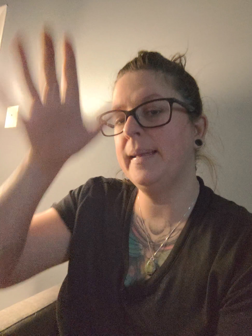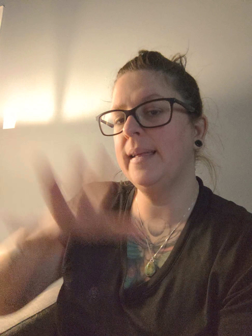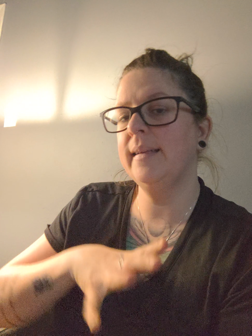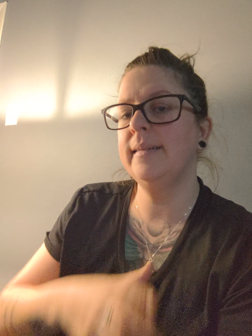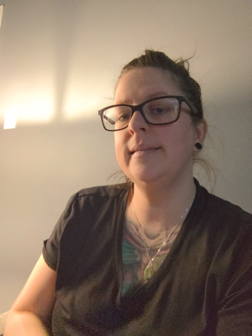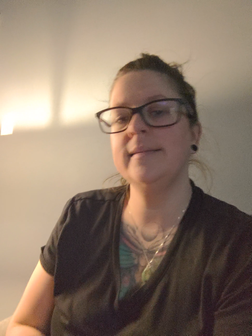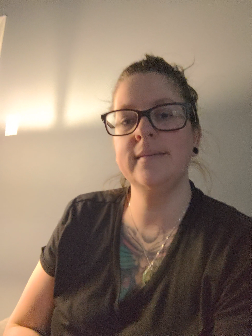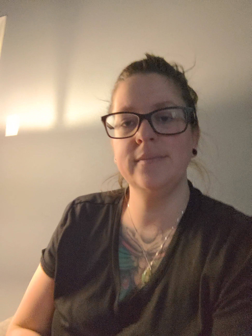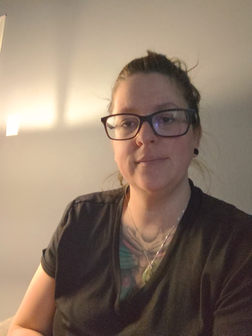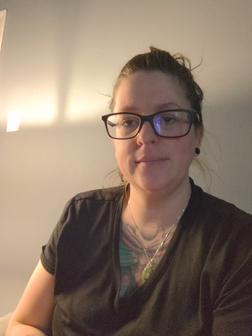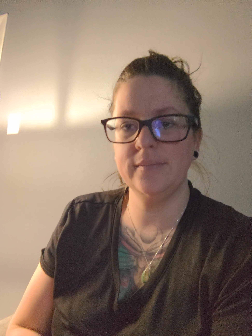man